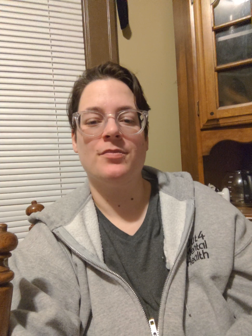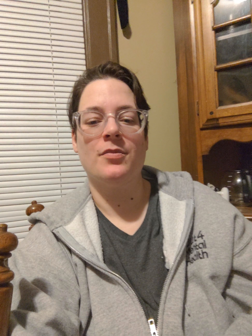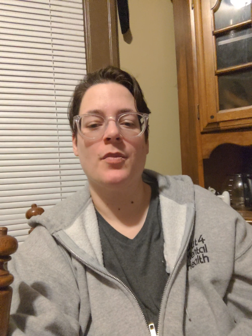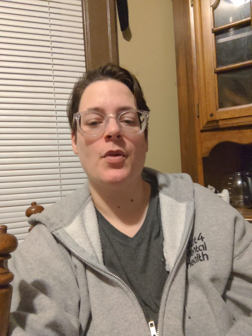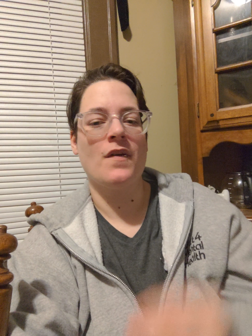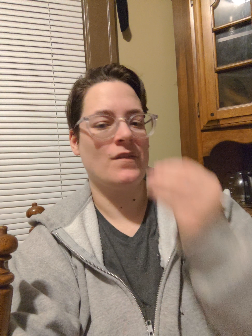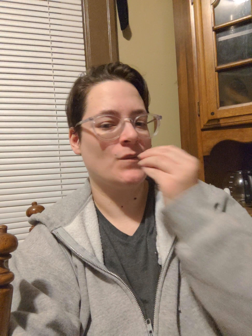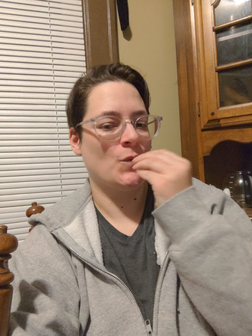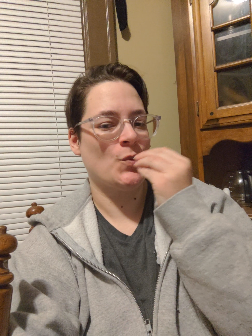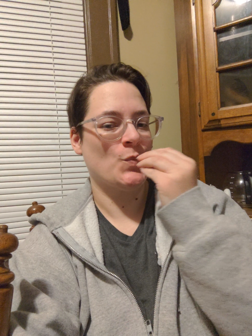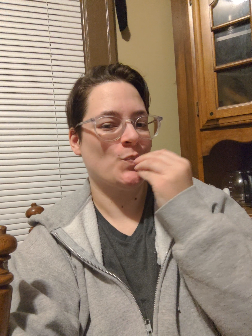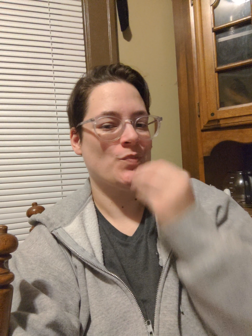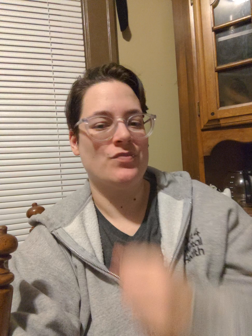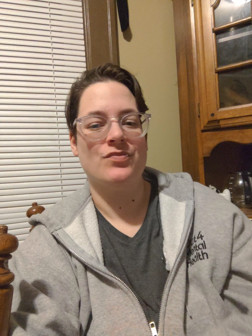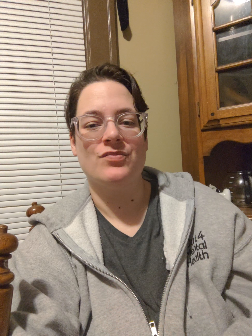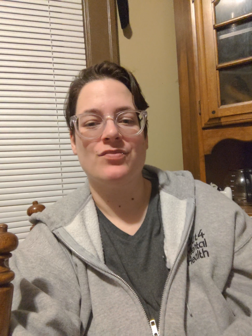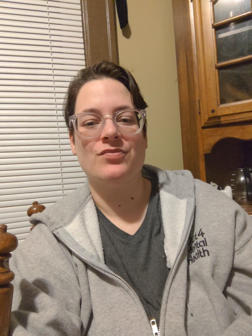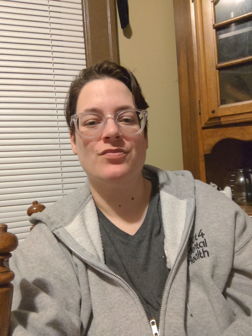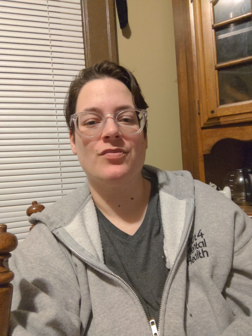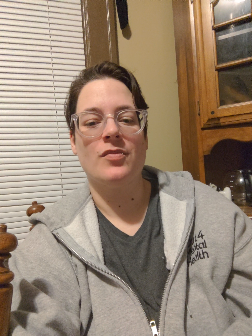food